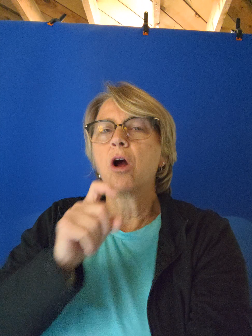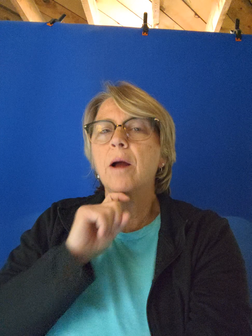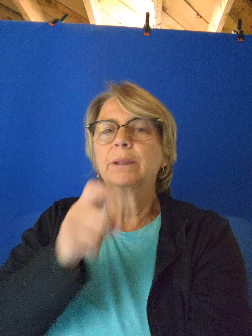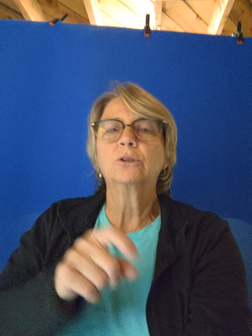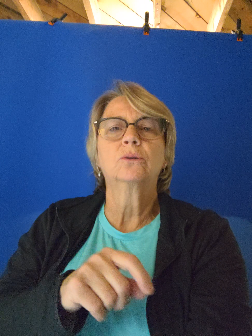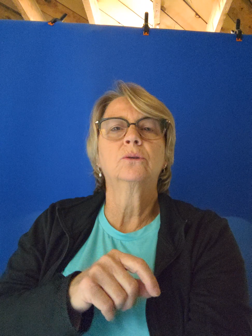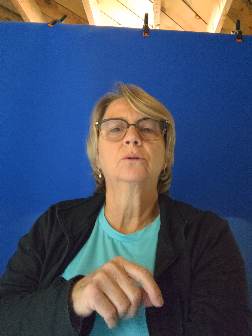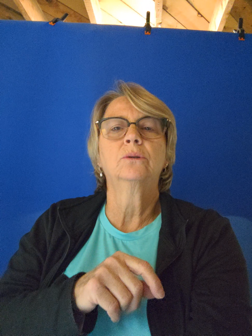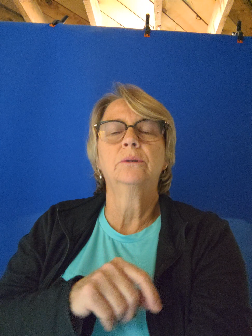garbage